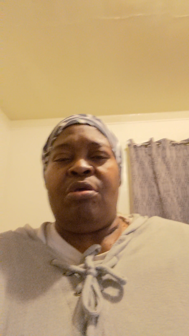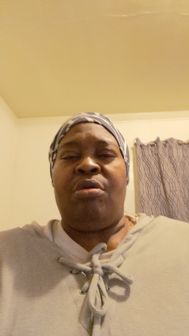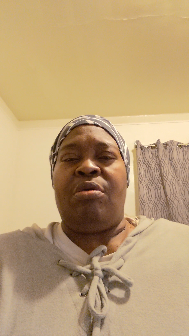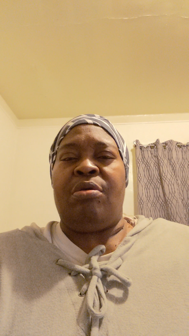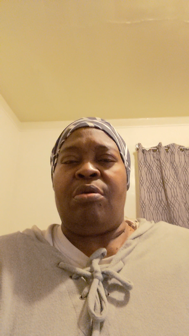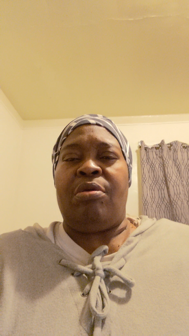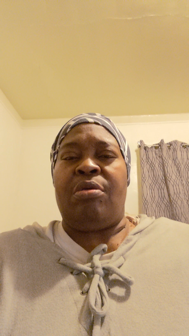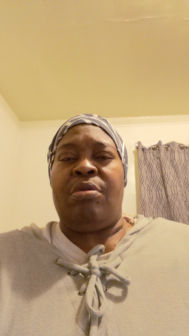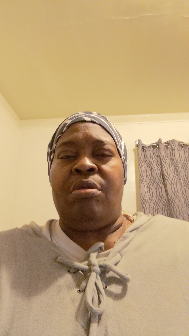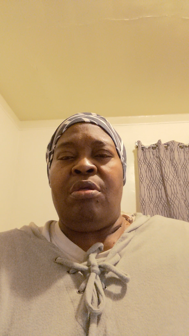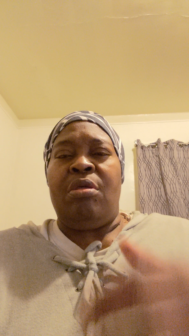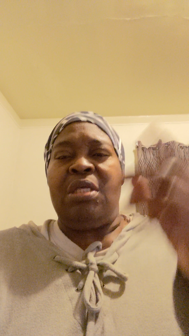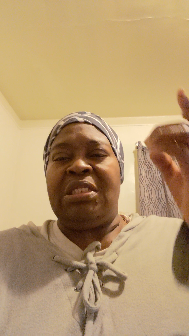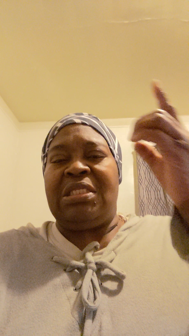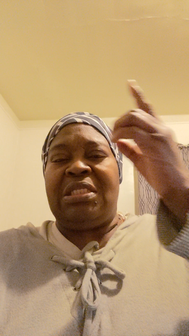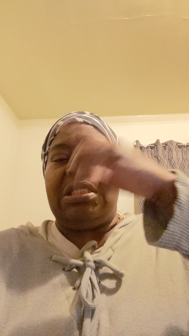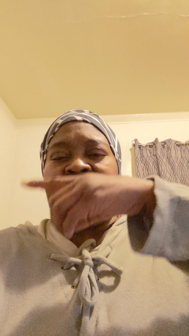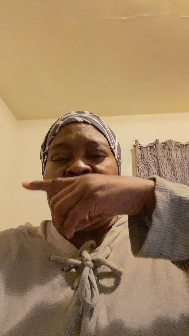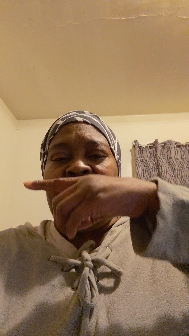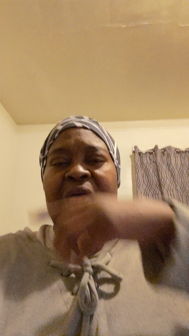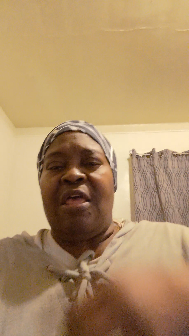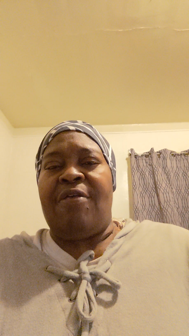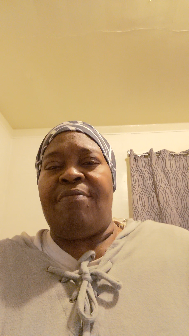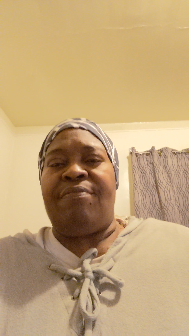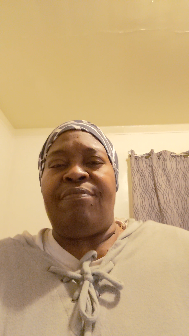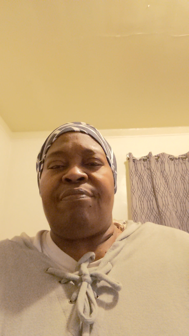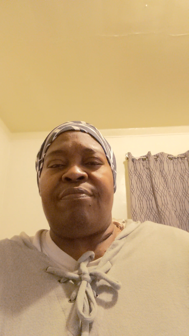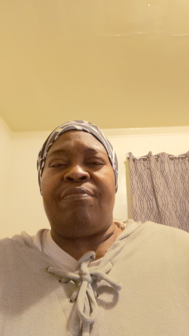day